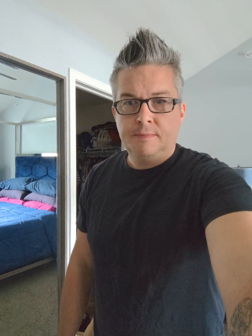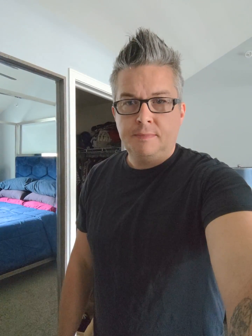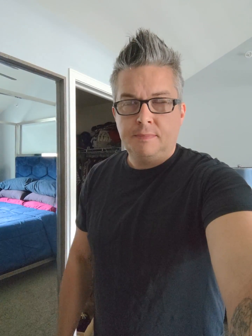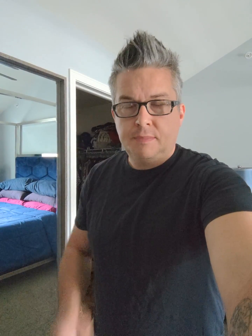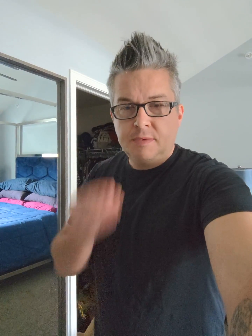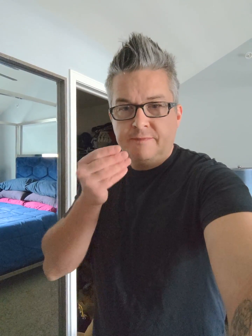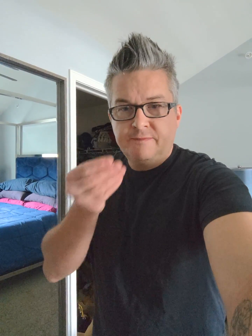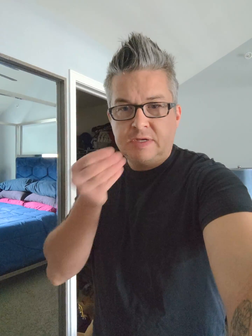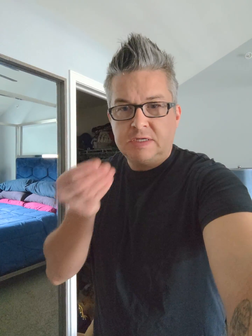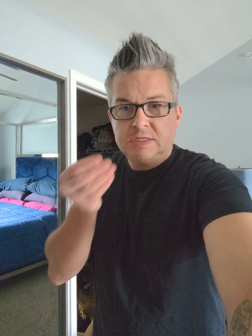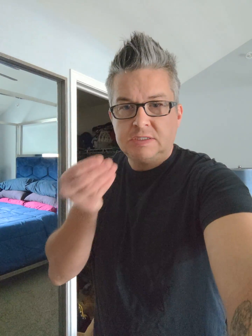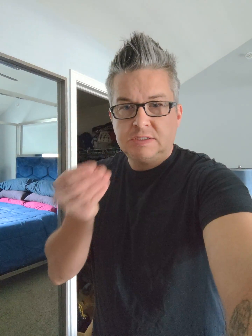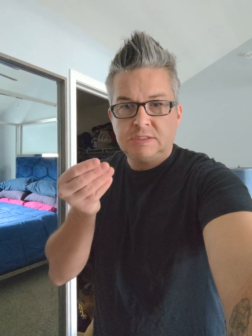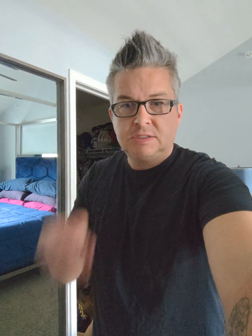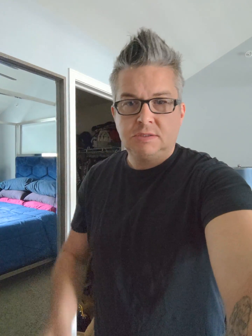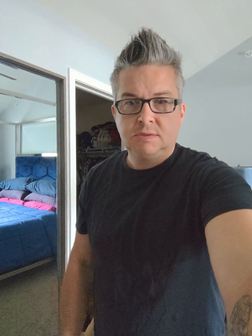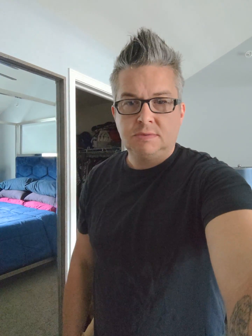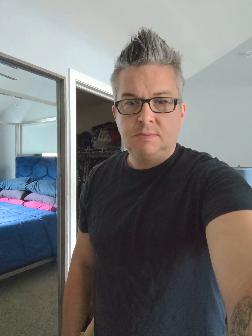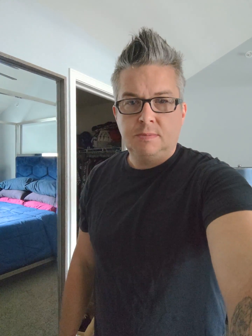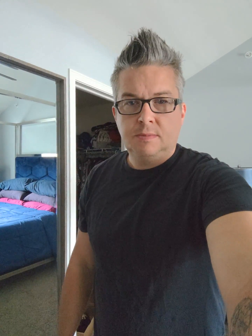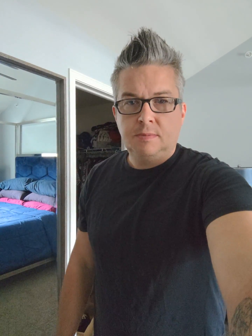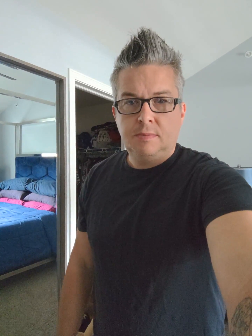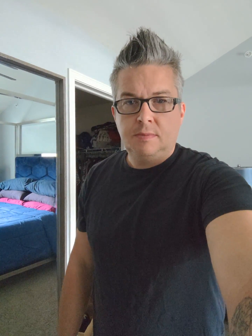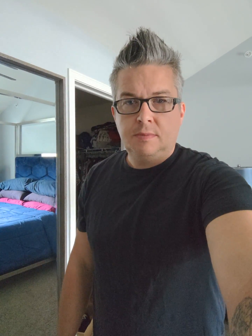feed